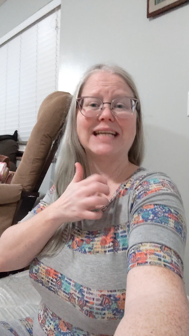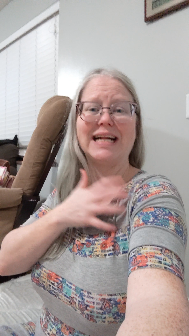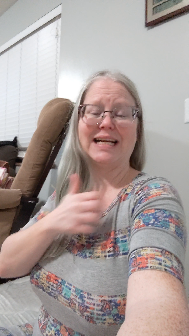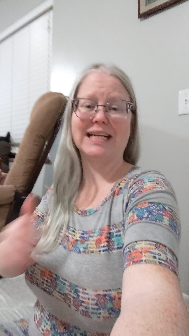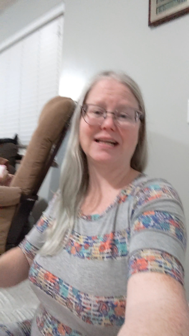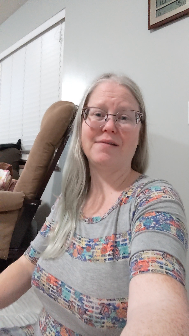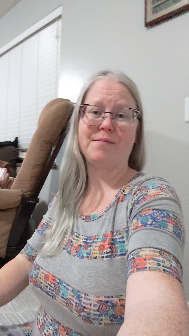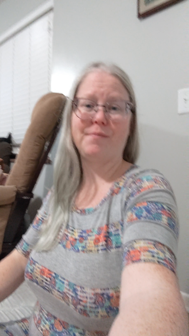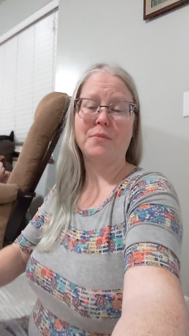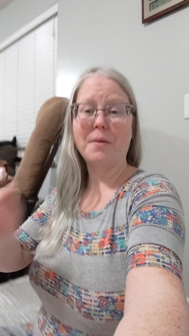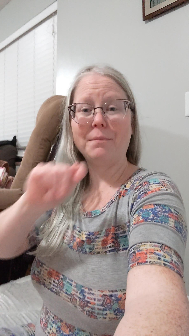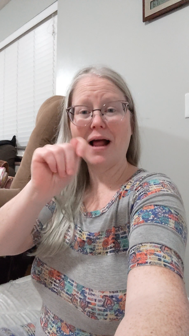bathroom